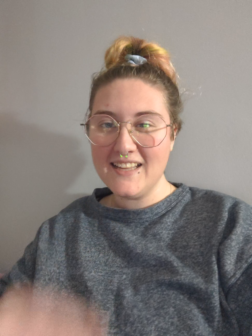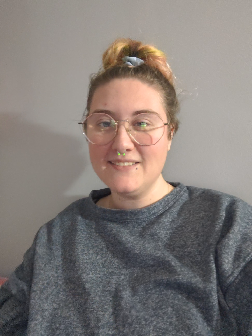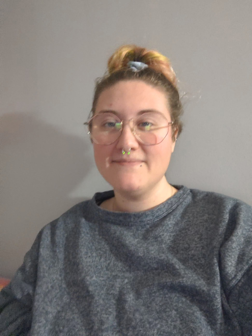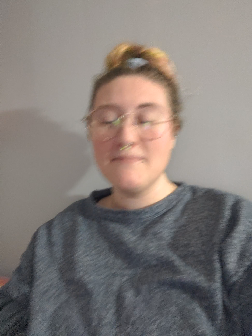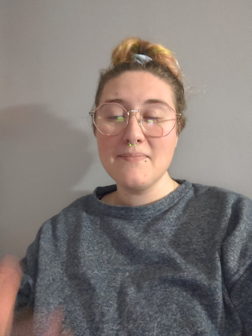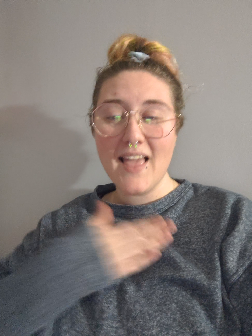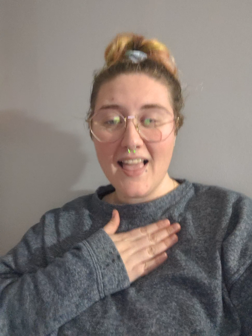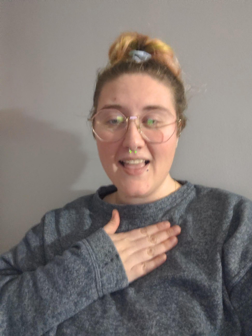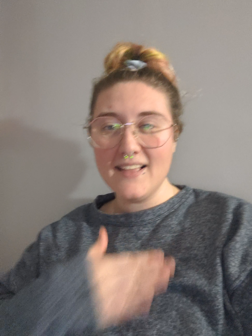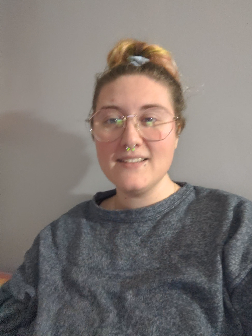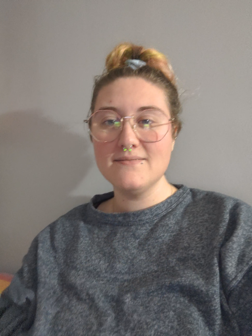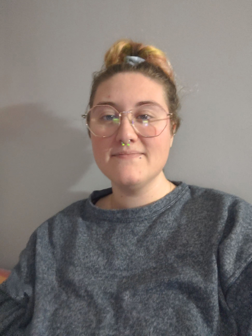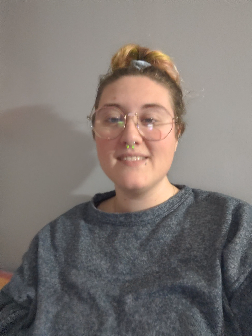my